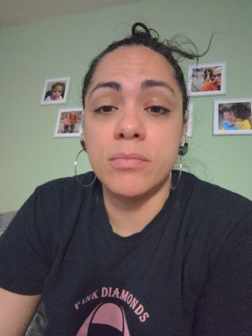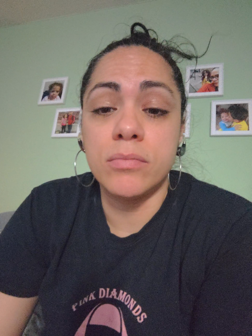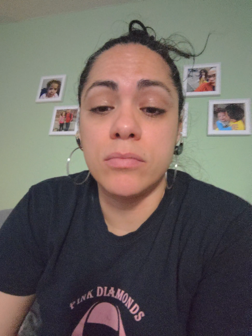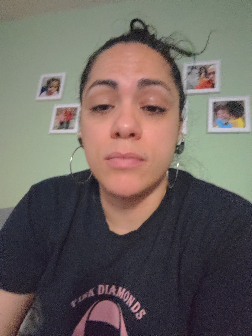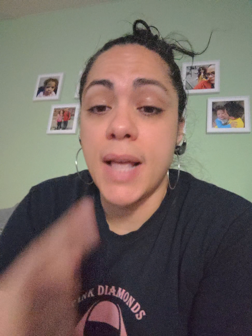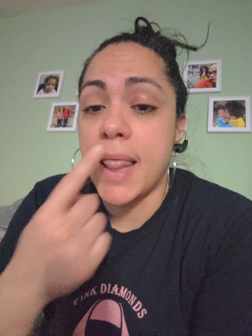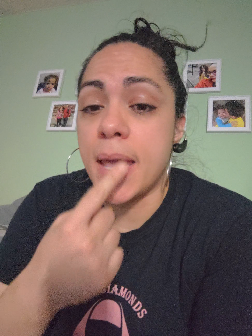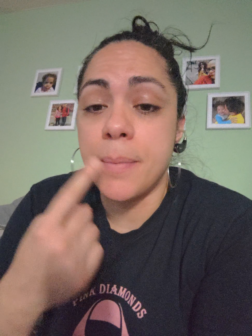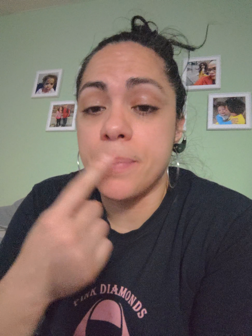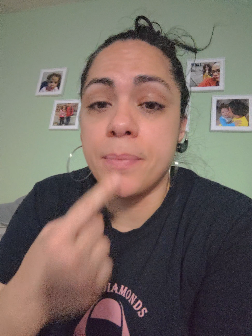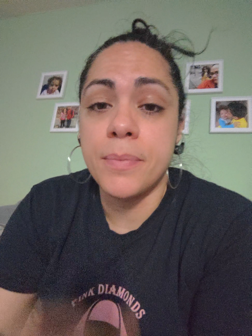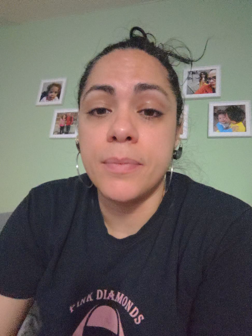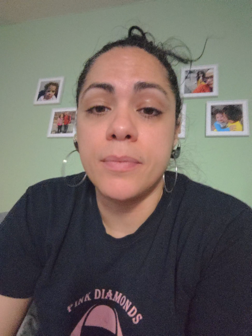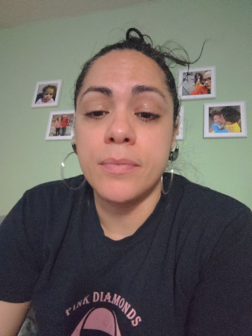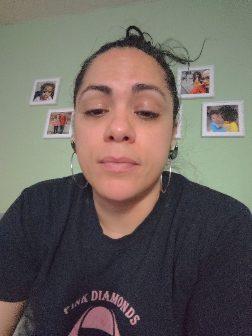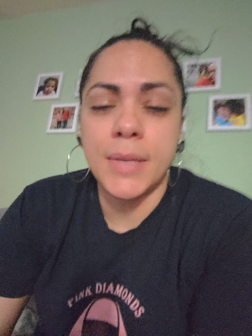lips